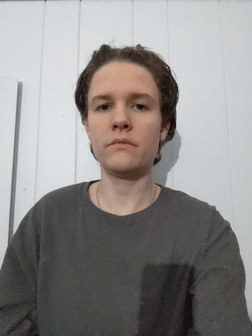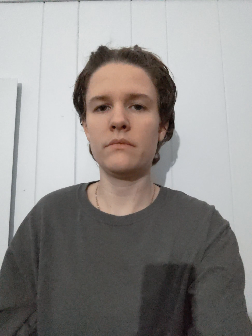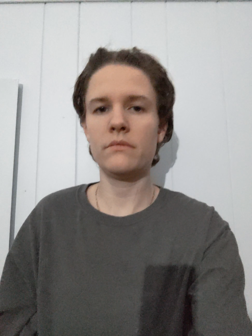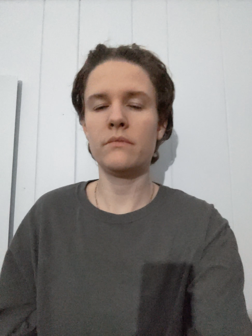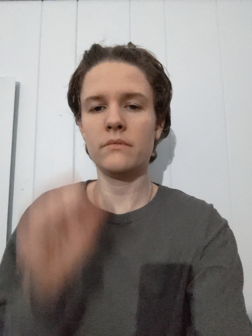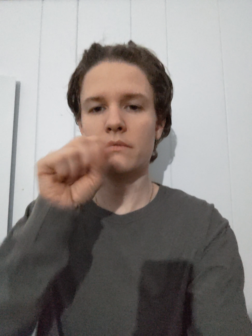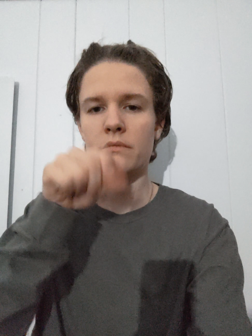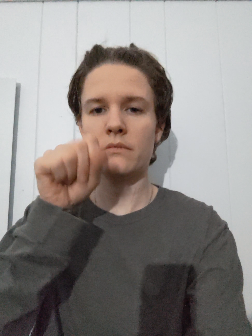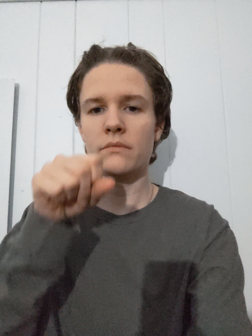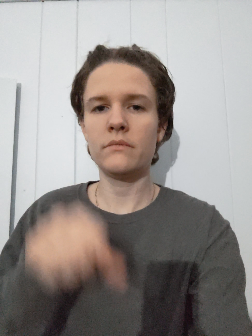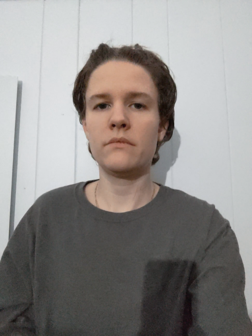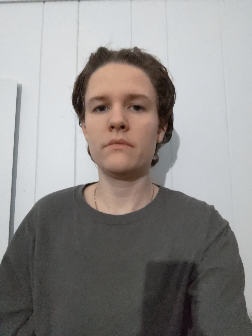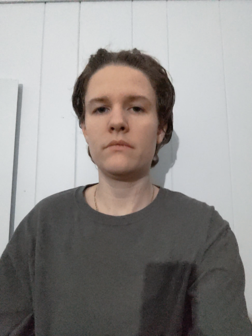carrot